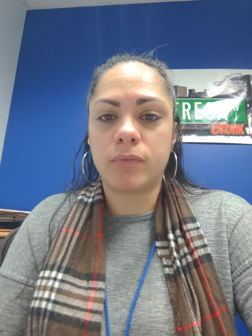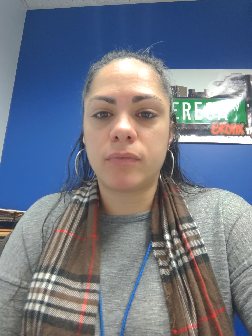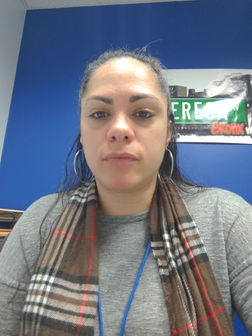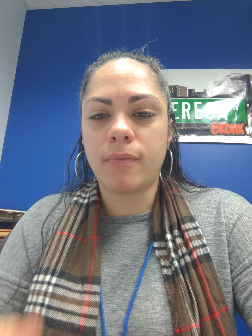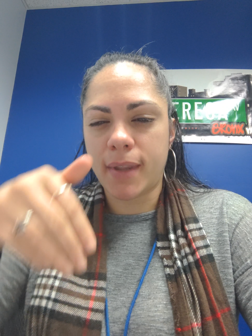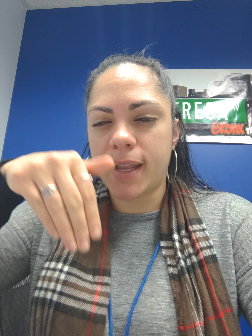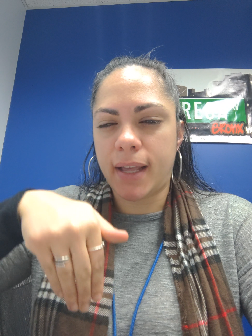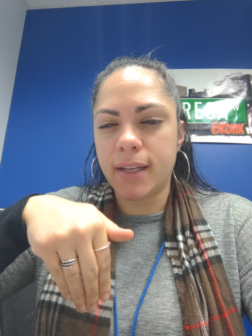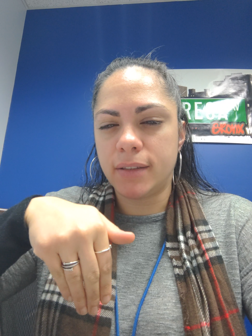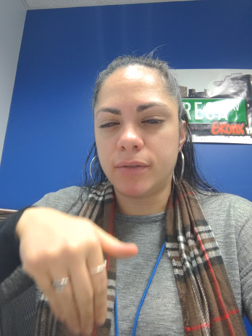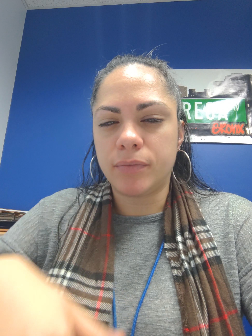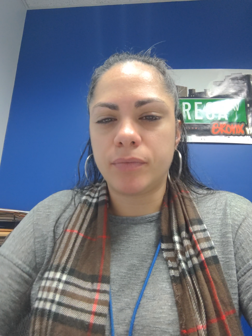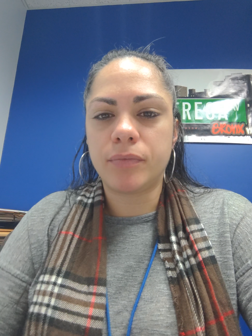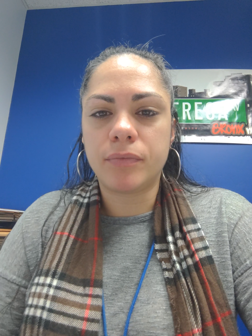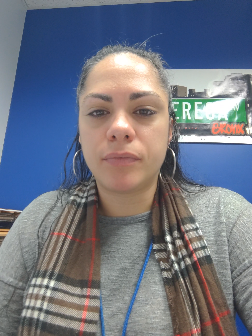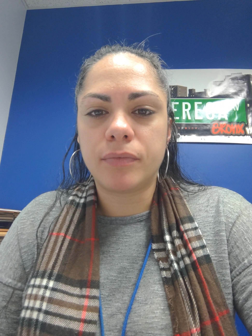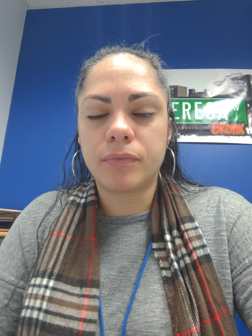night